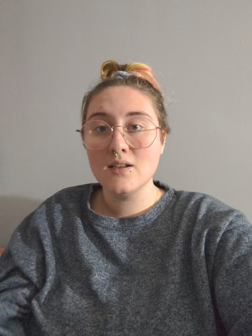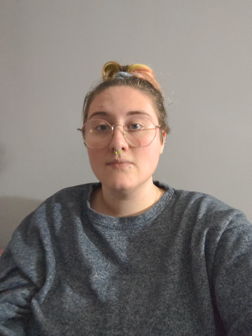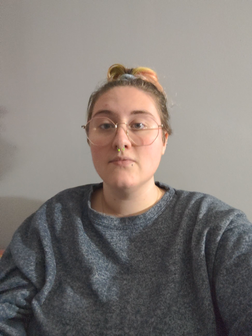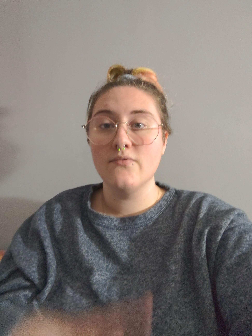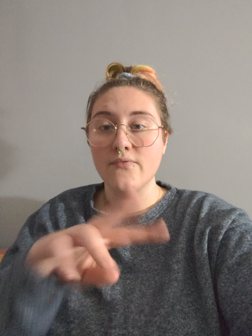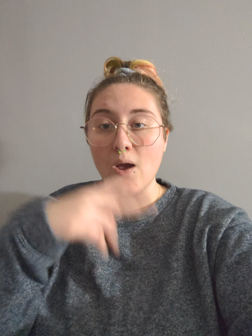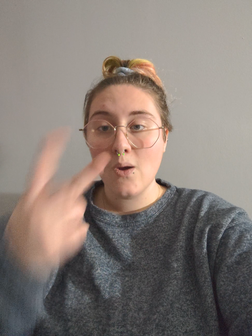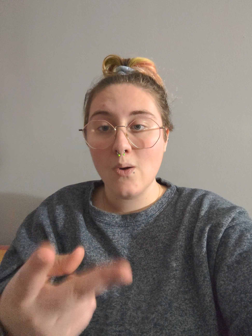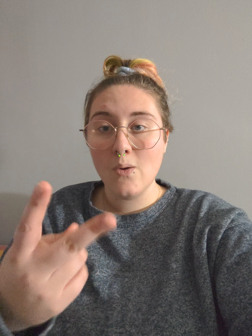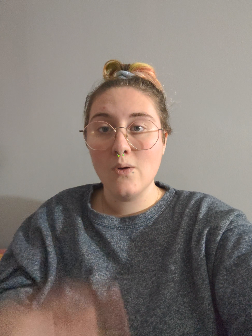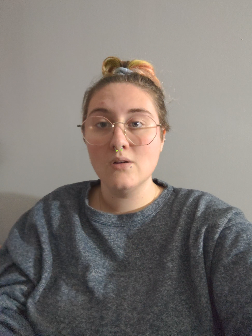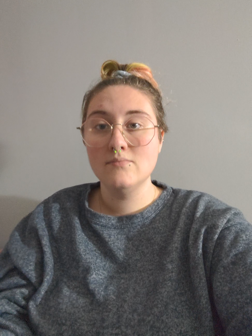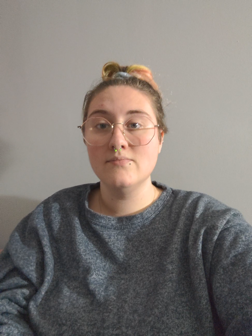fall